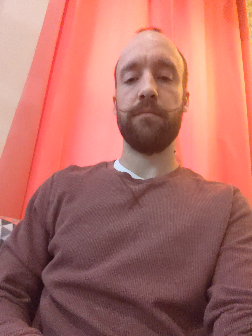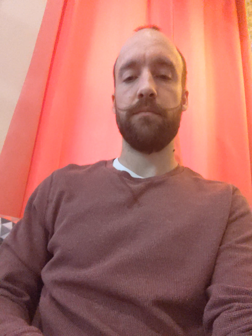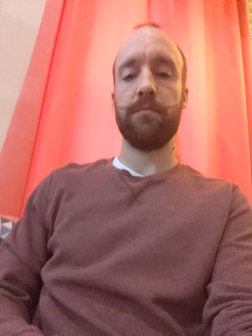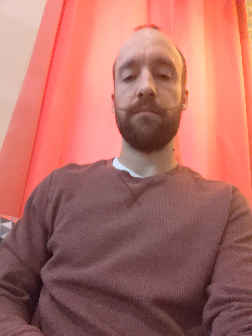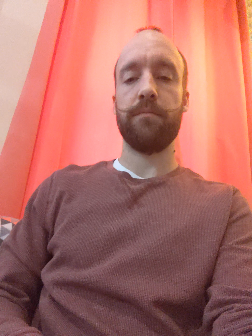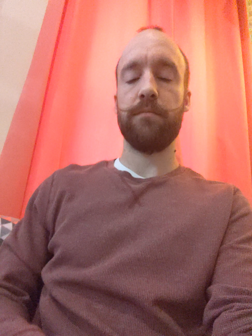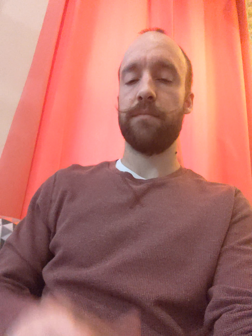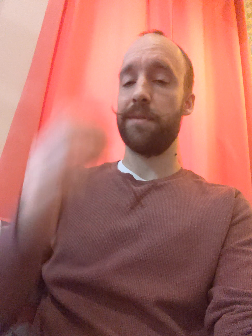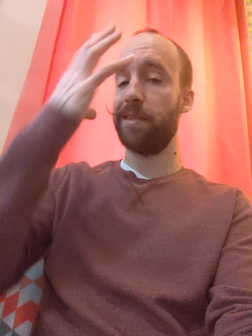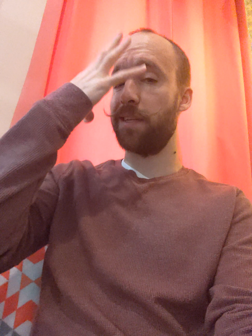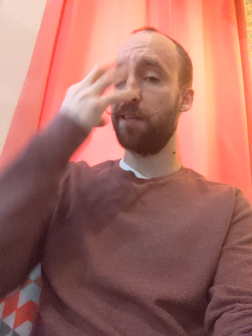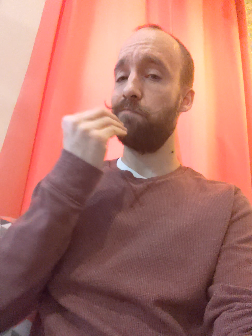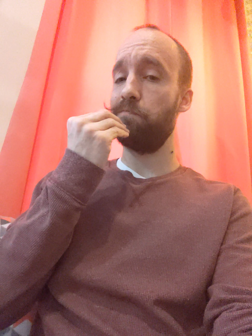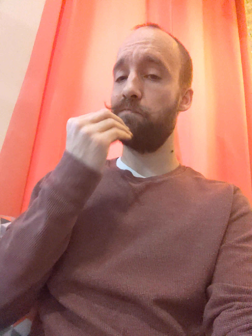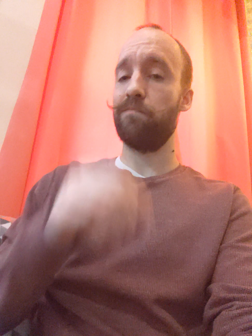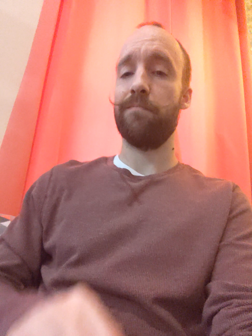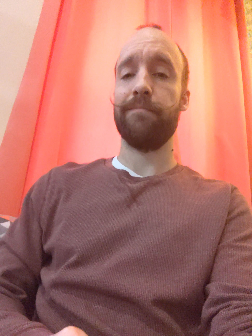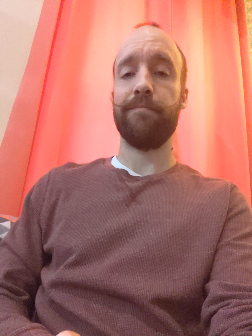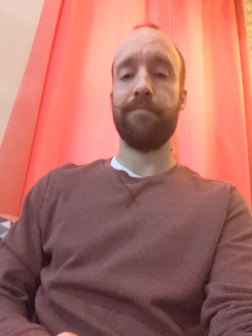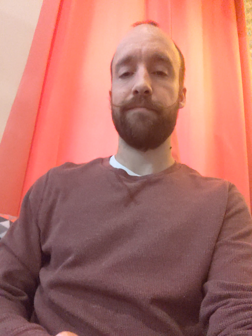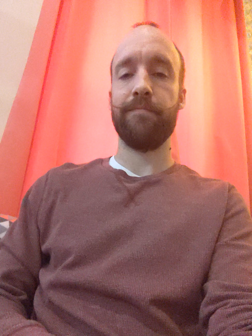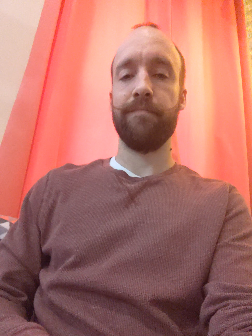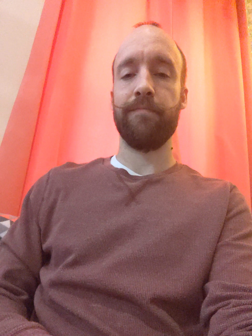sleep